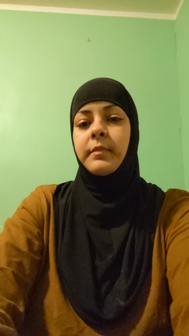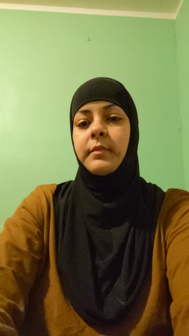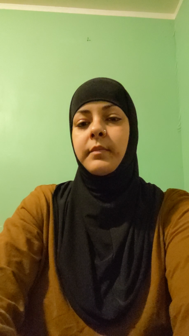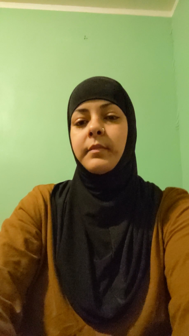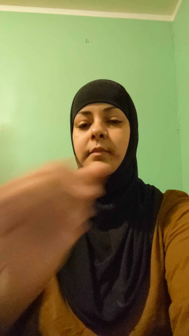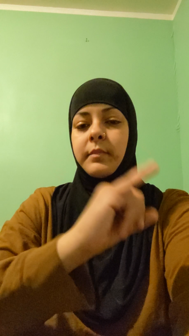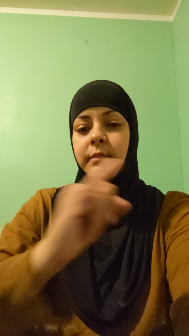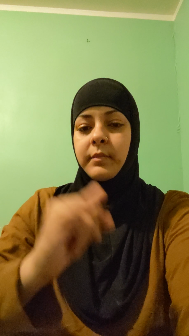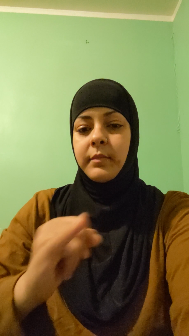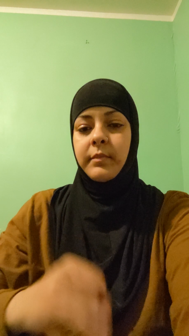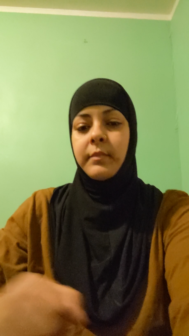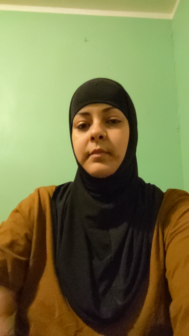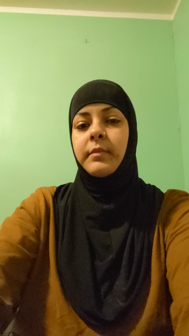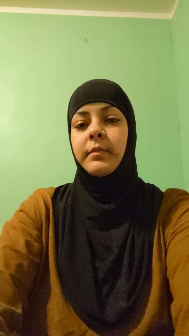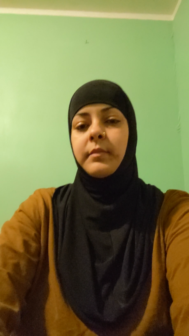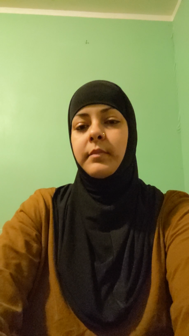draw